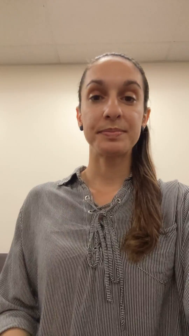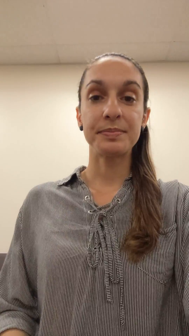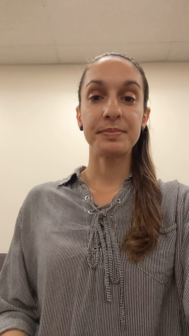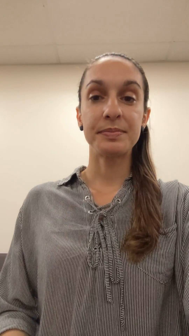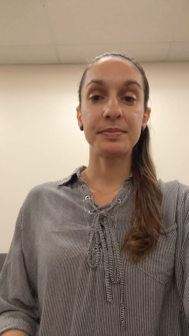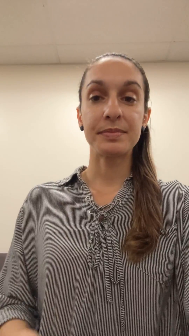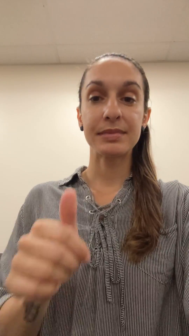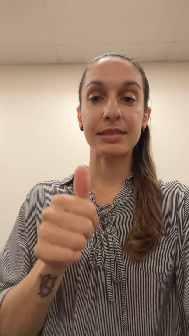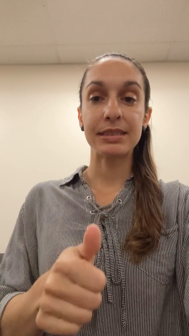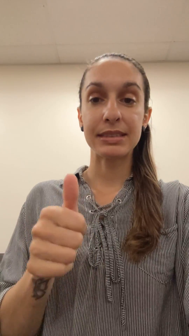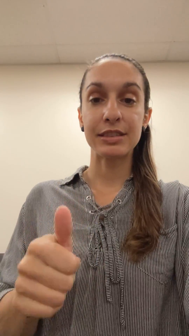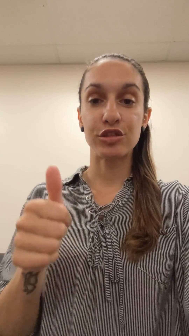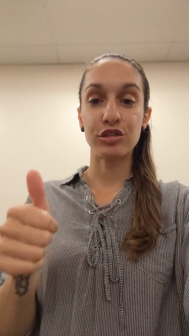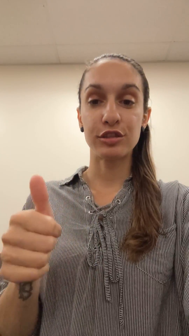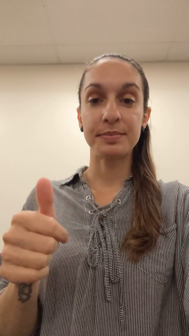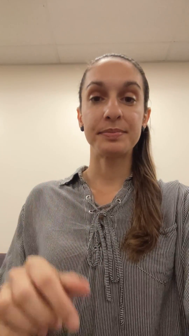each